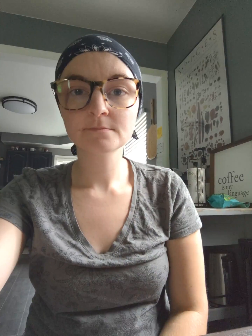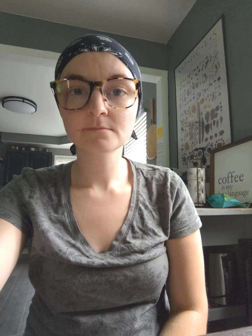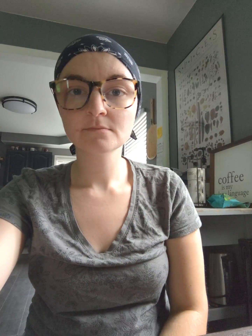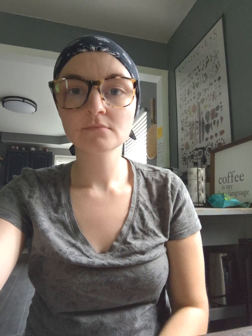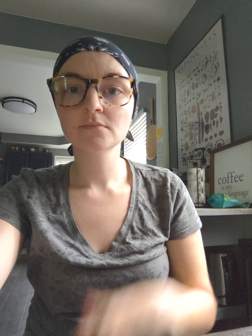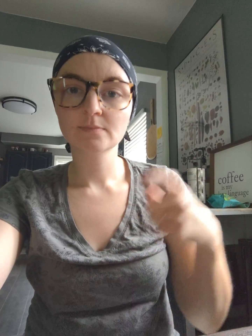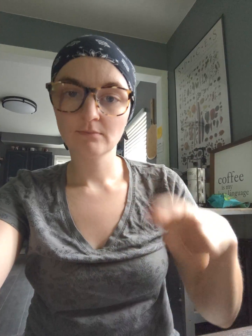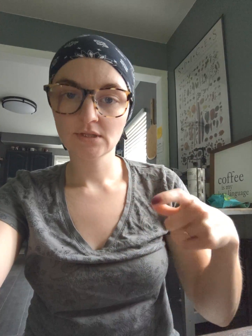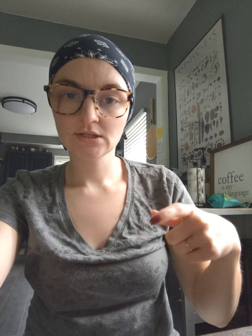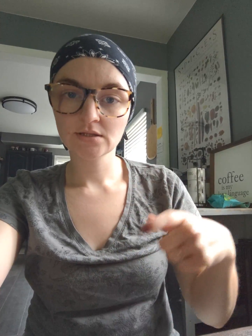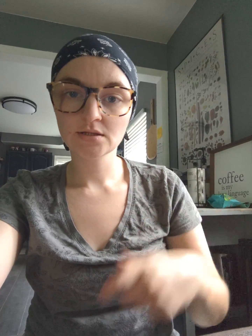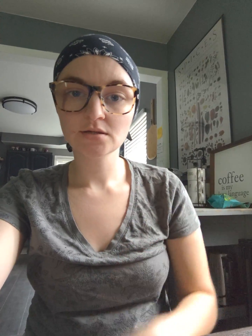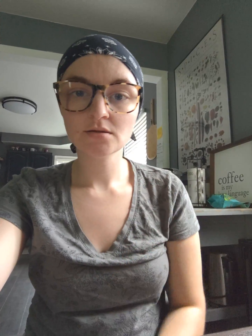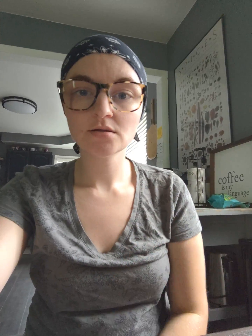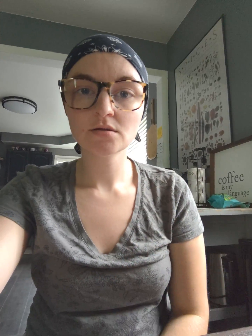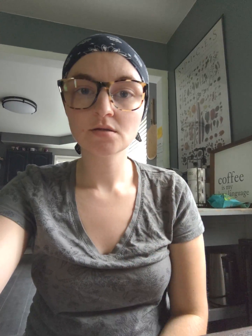plate